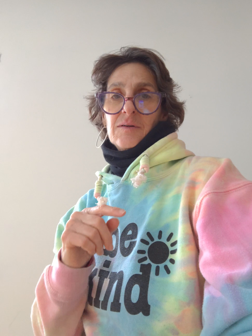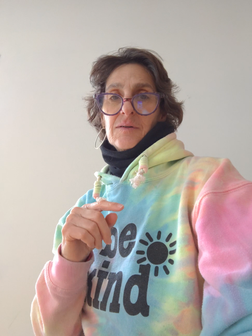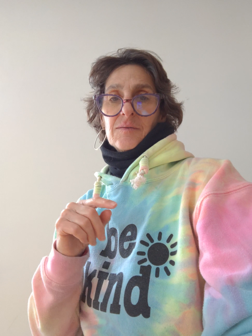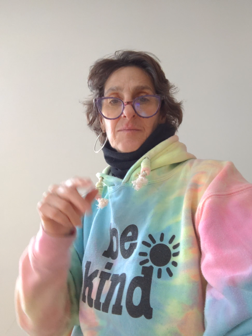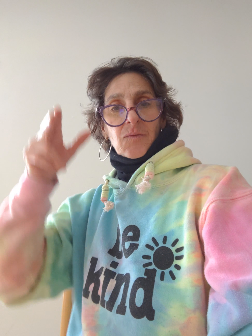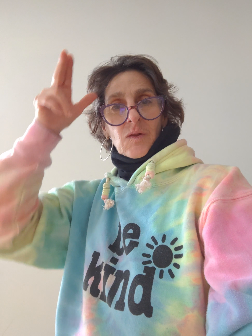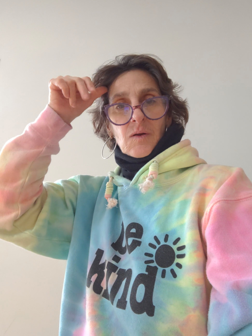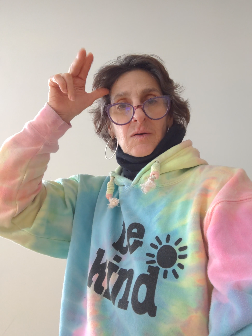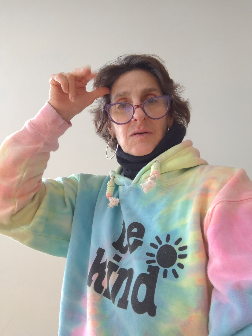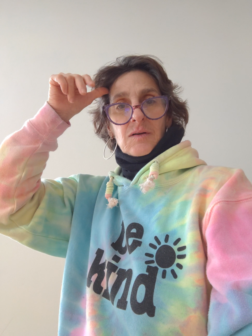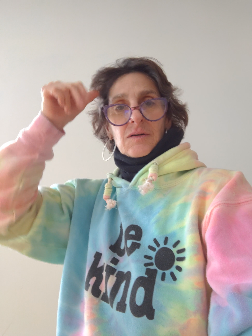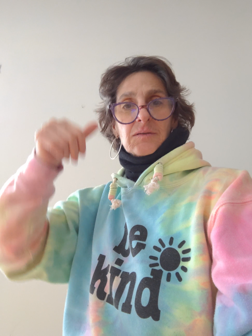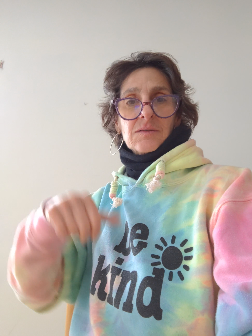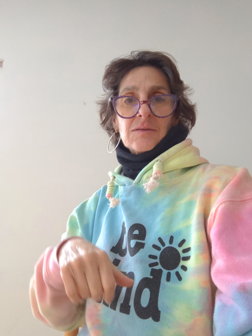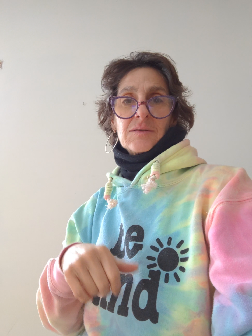horse